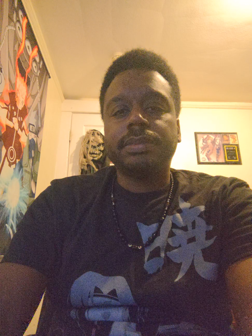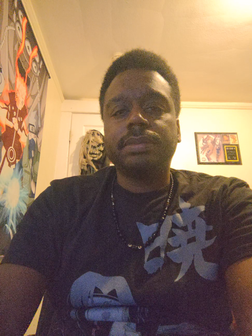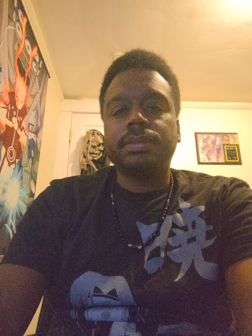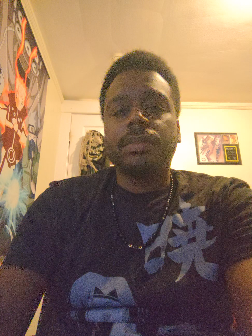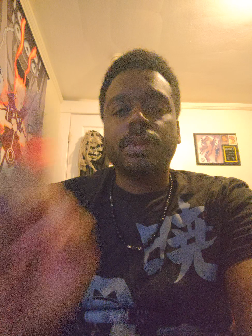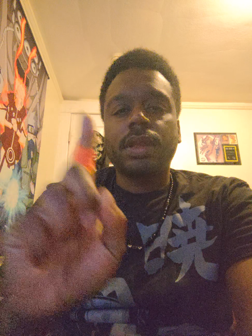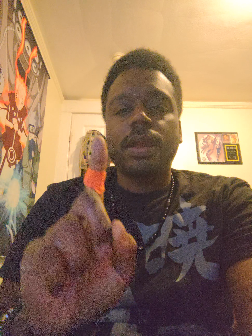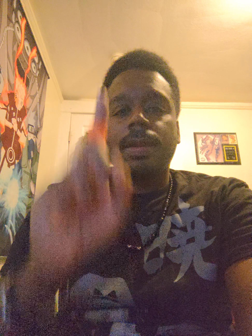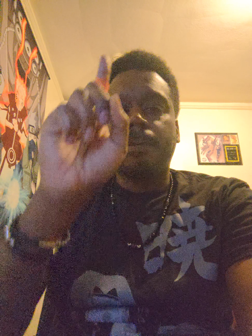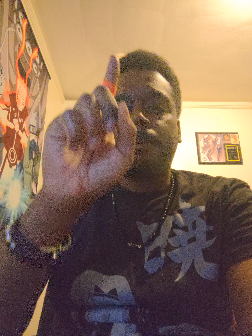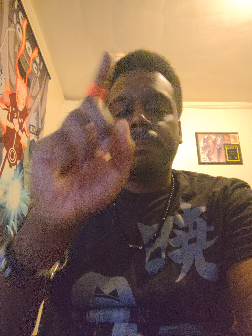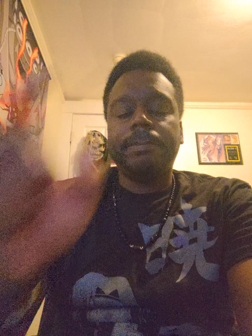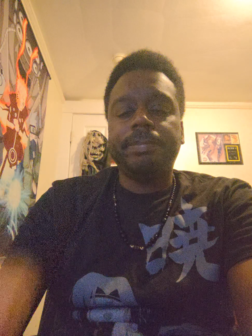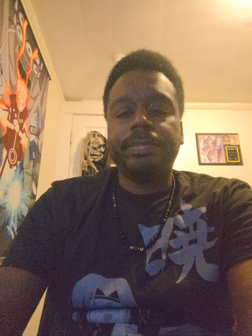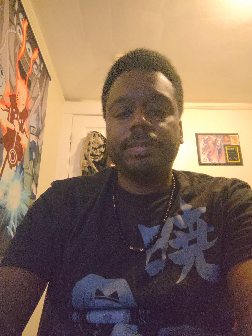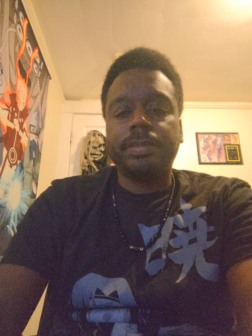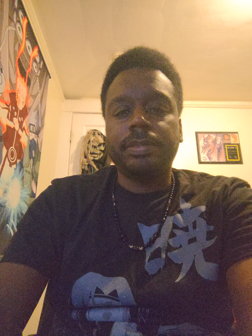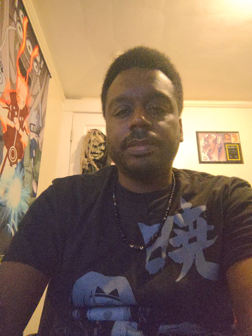up